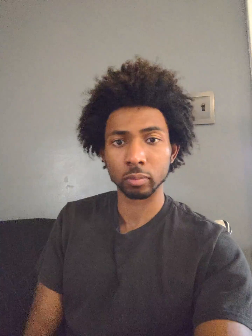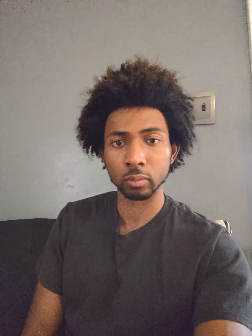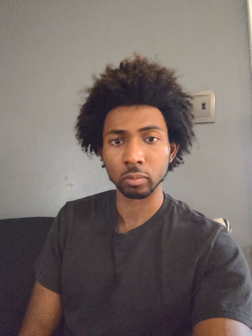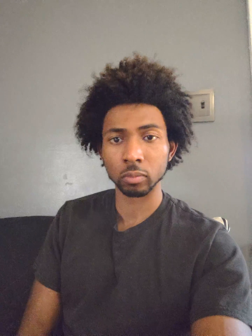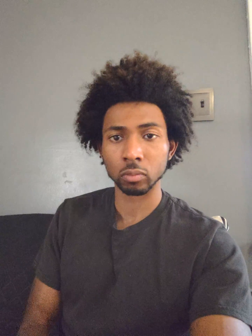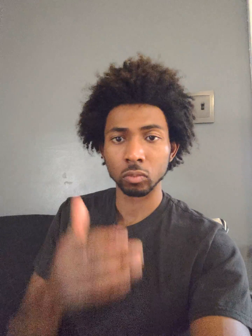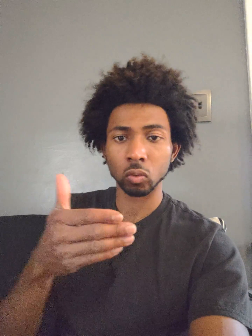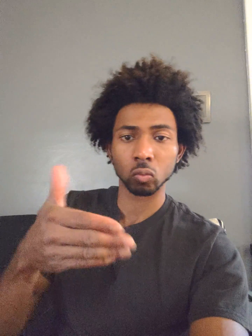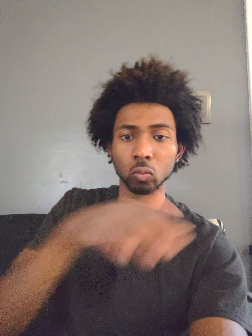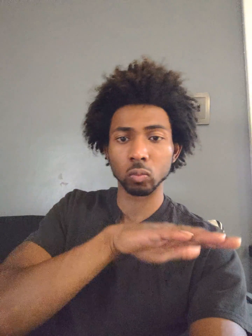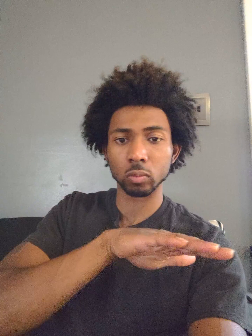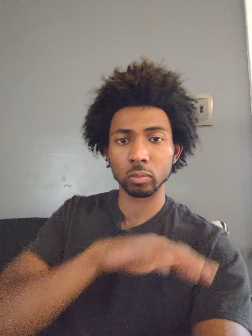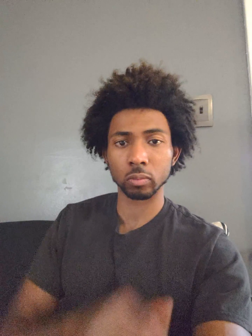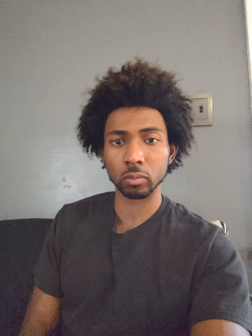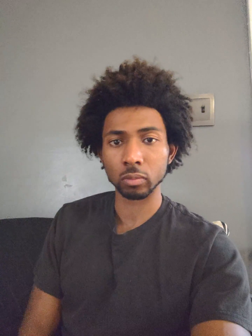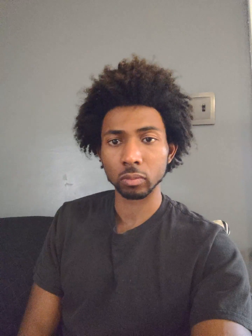cover